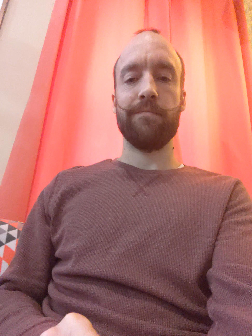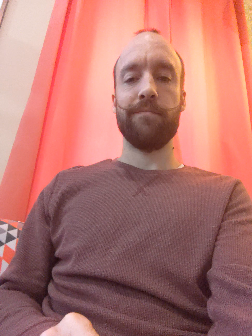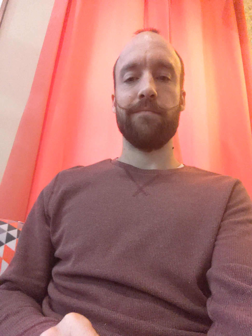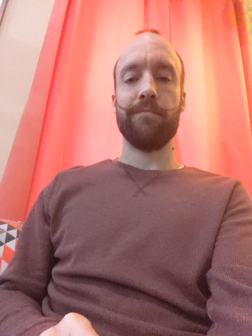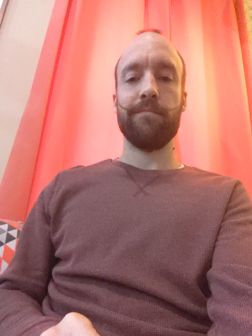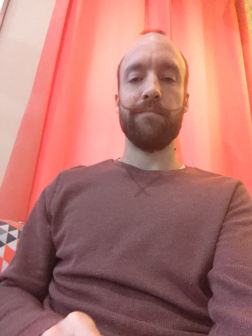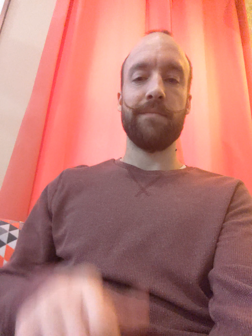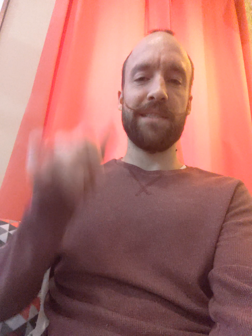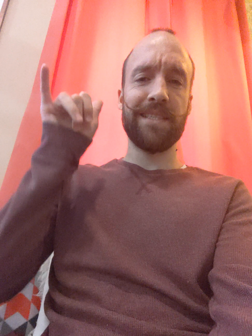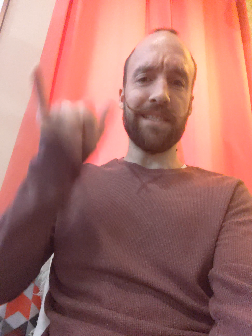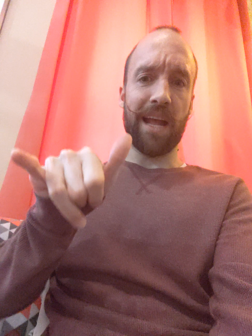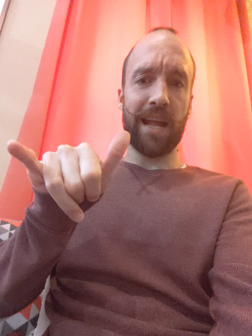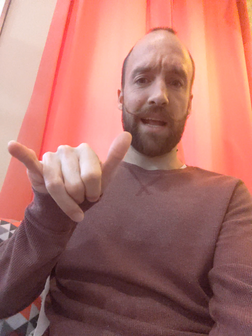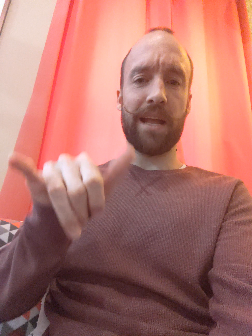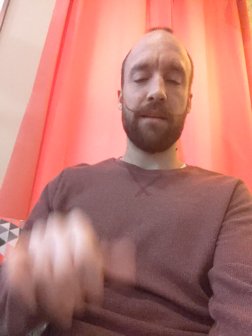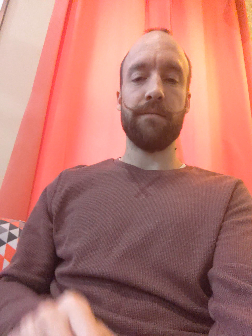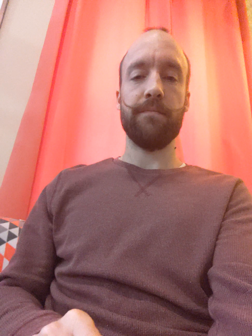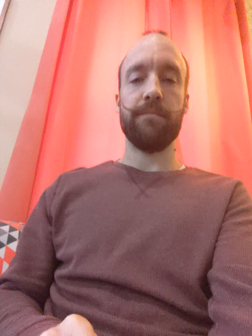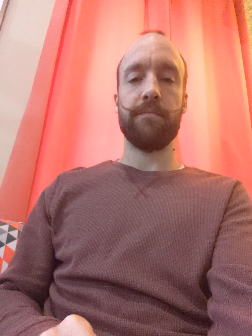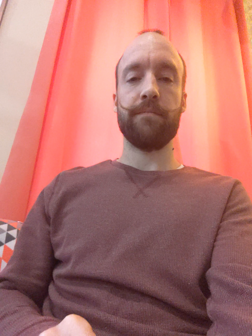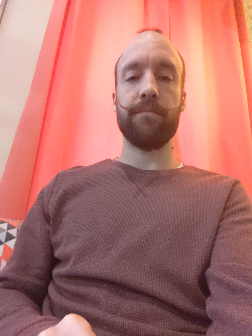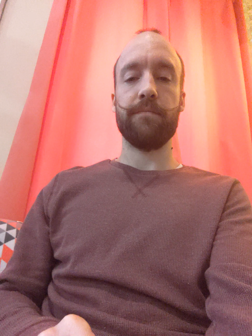stay